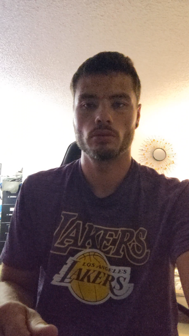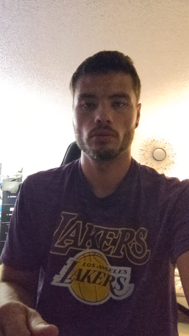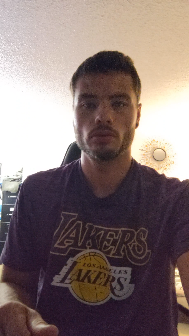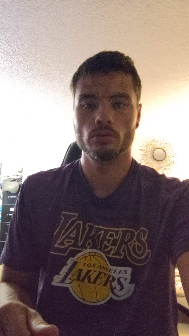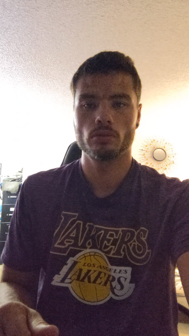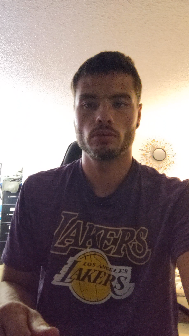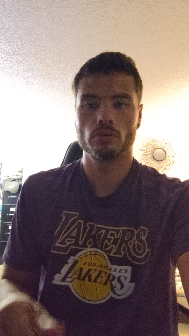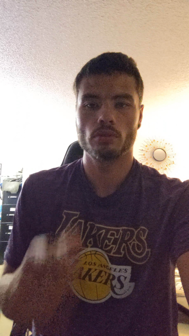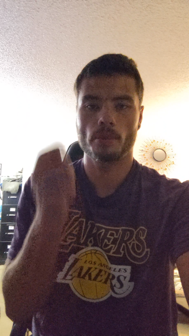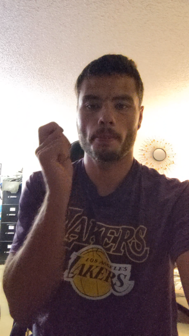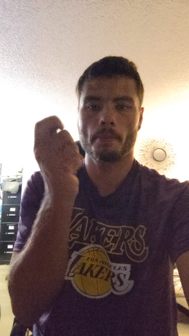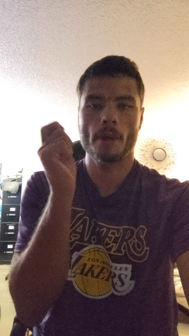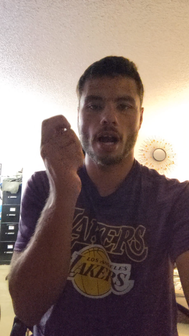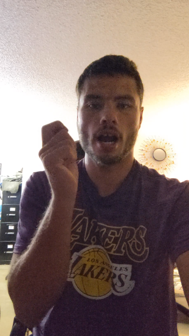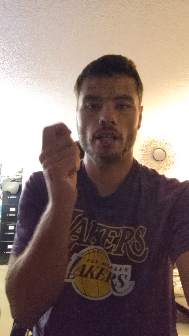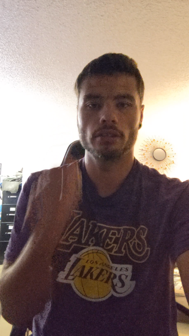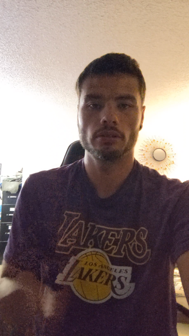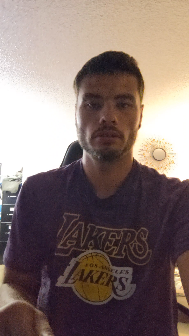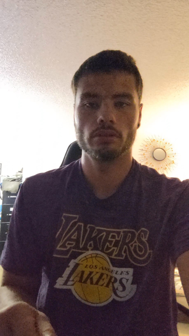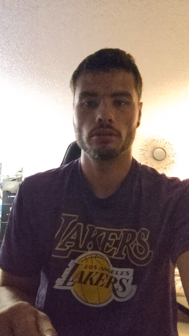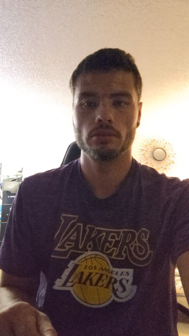bat